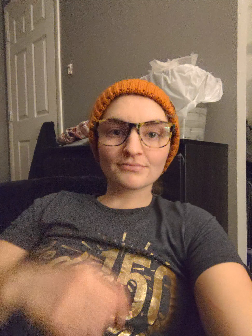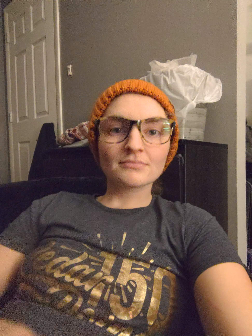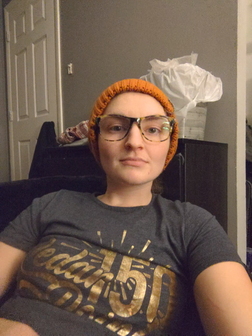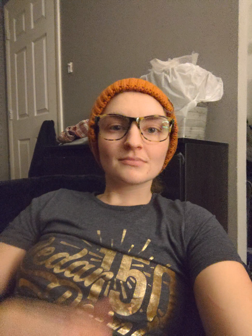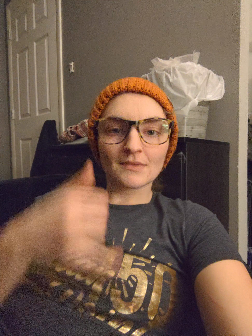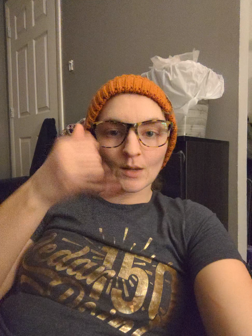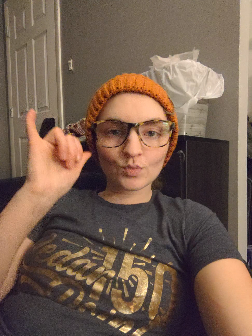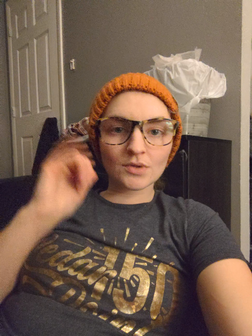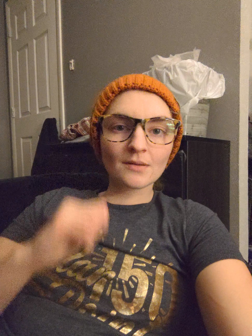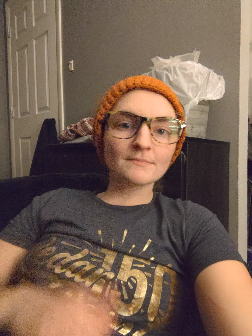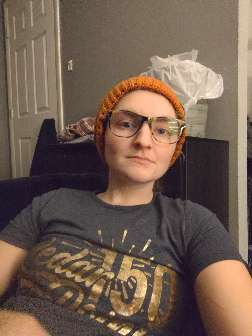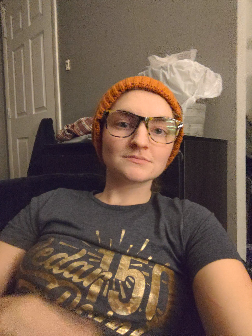cow